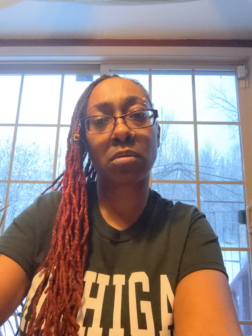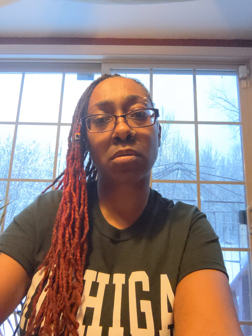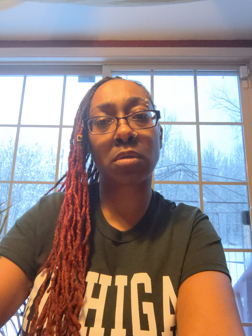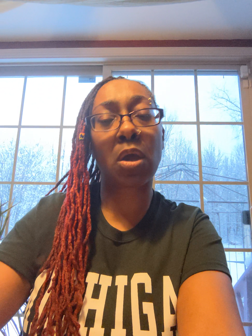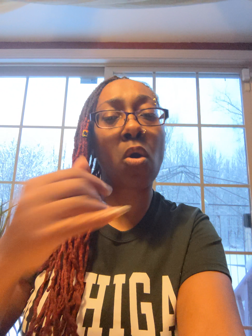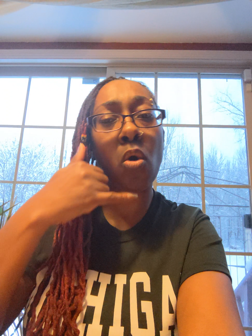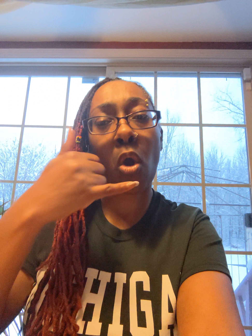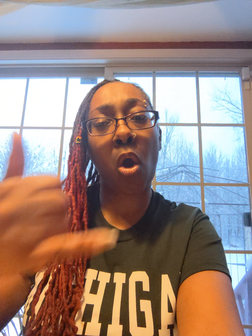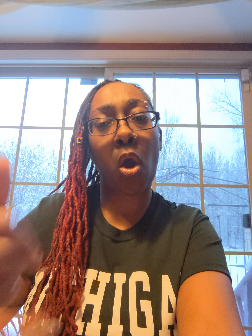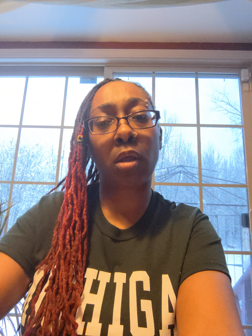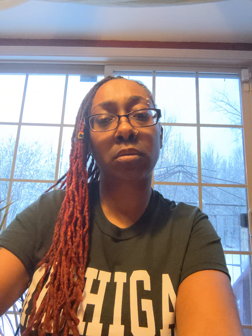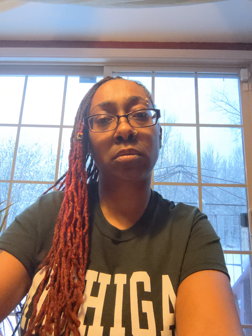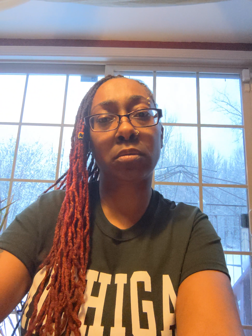call on the phone